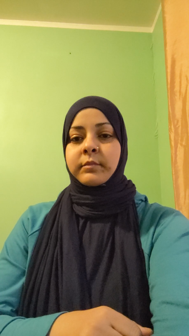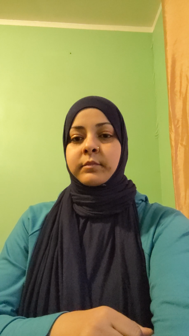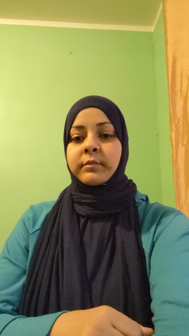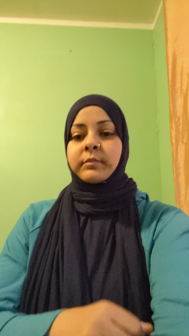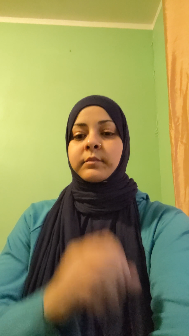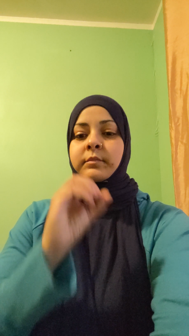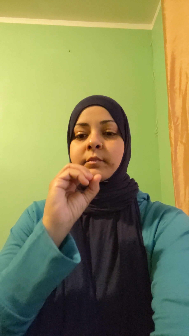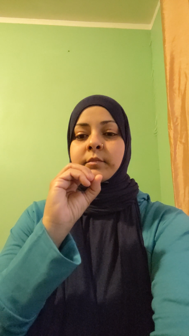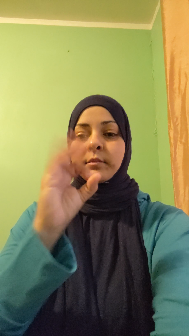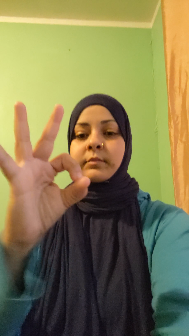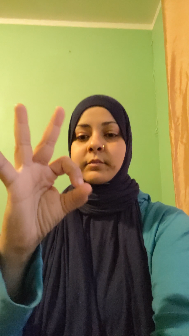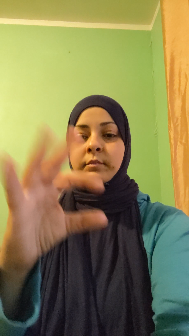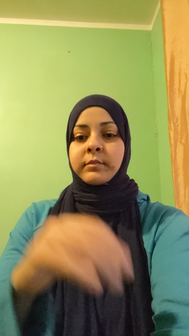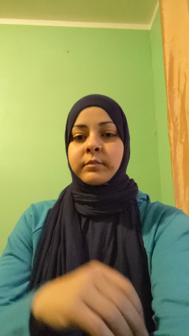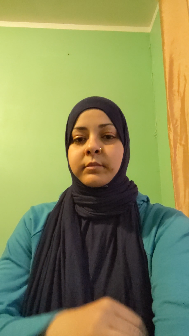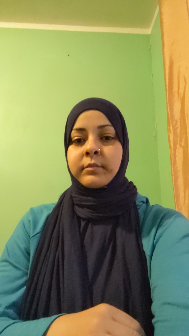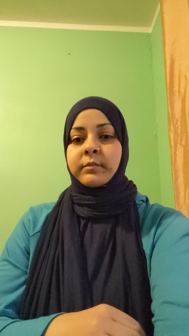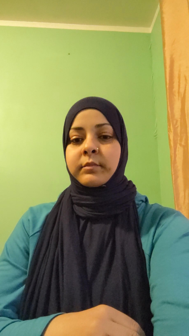off